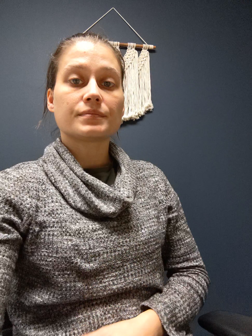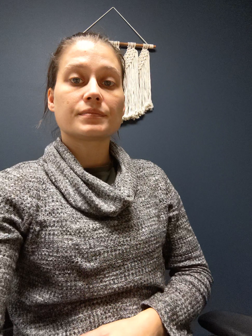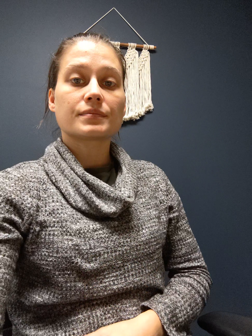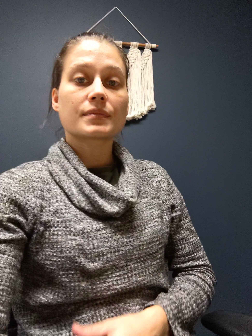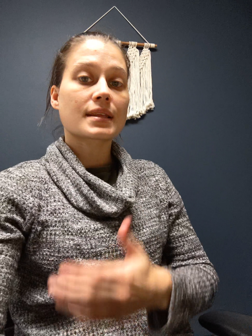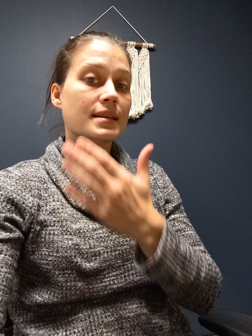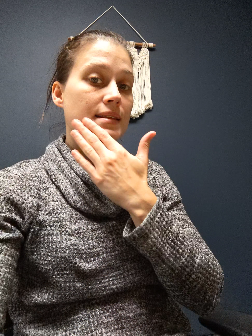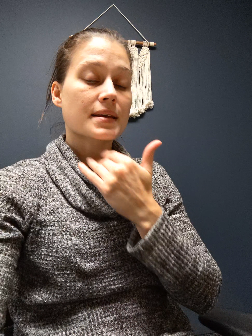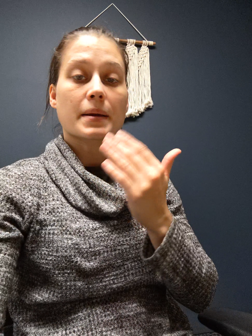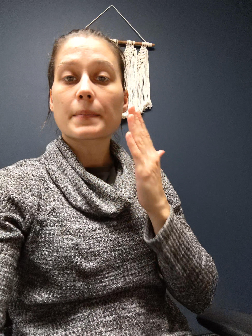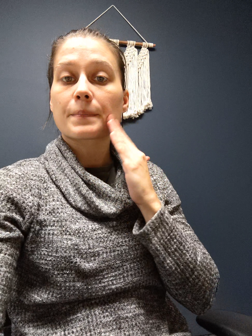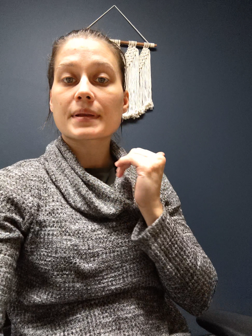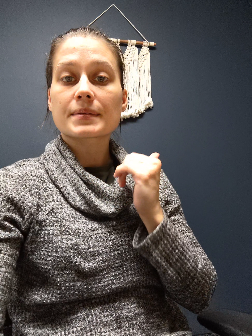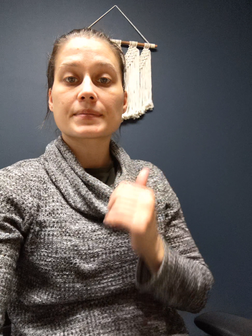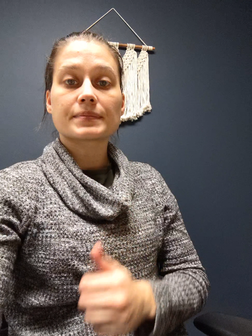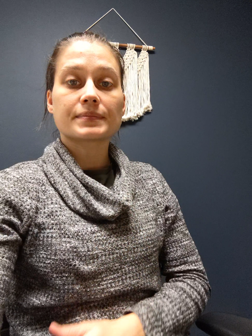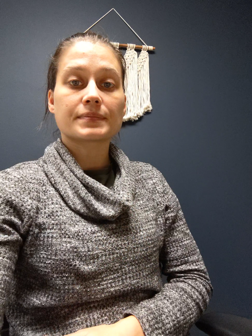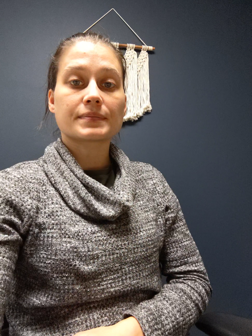napkin